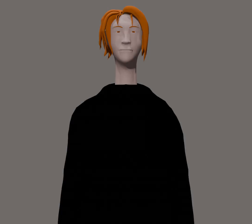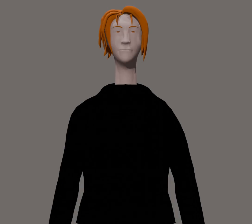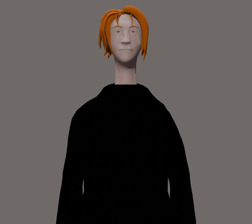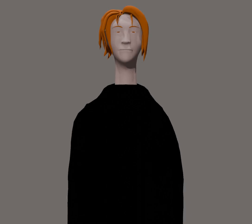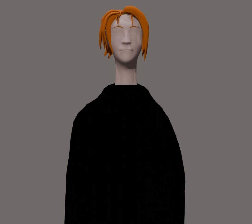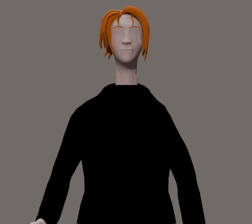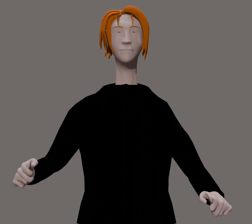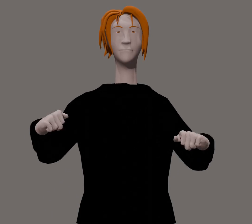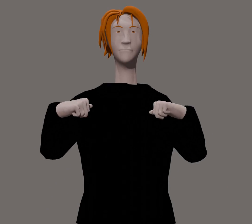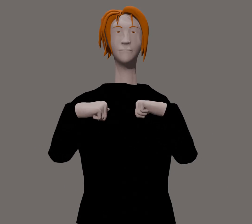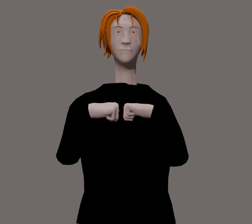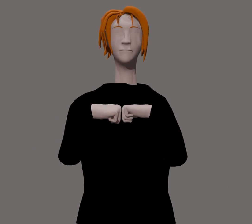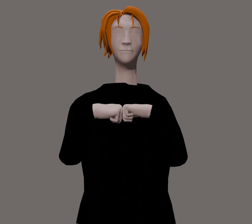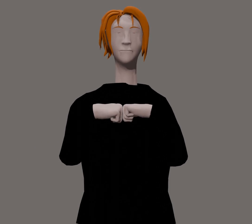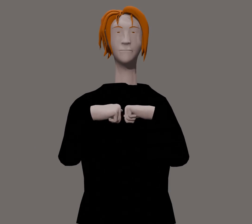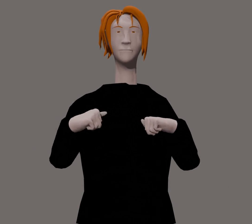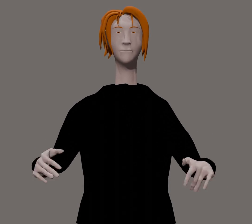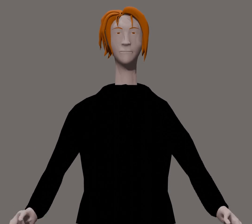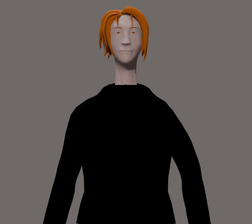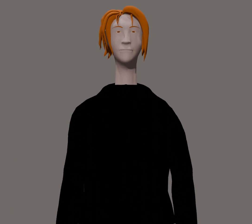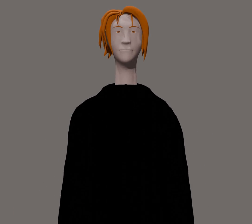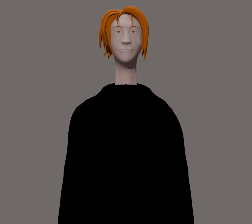Bump Fist